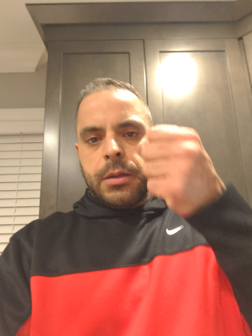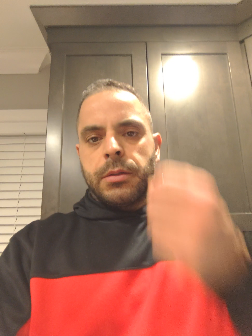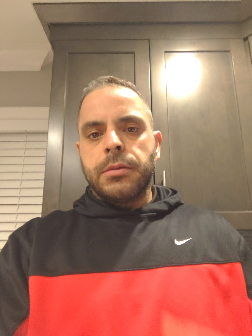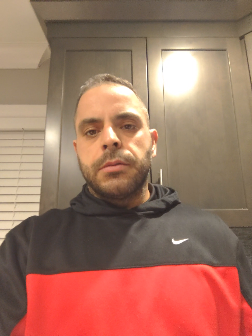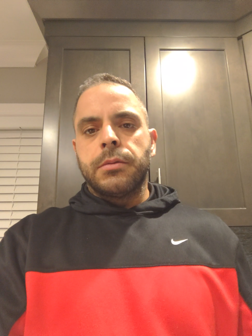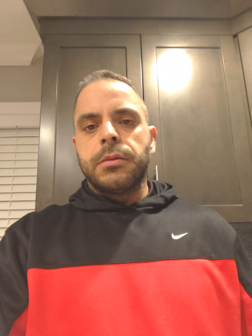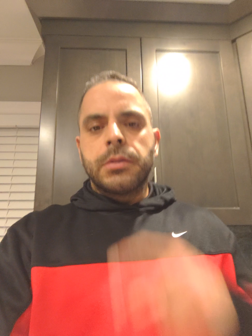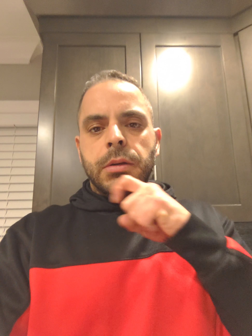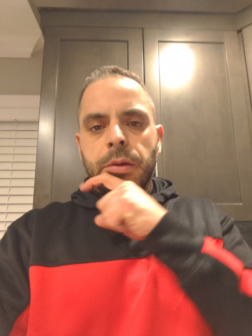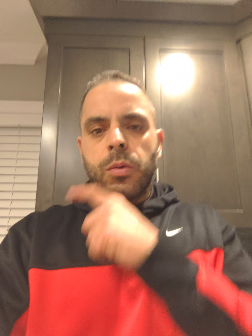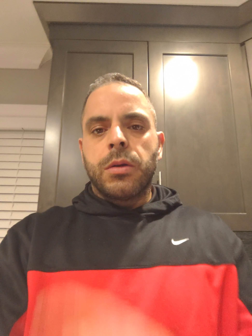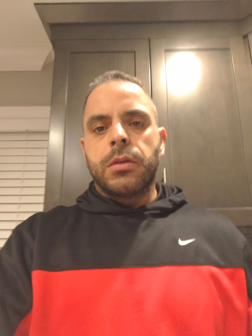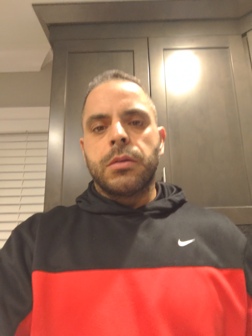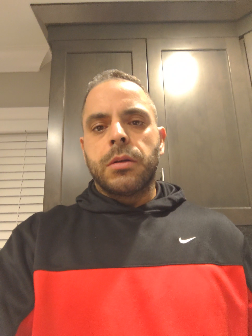cereal